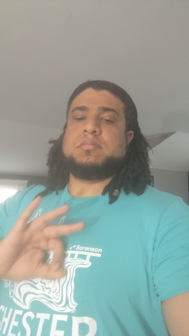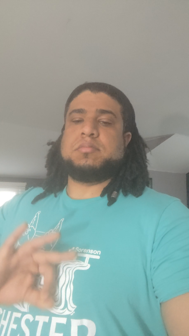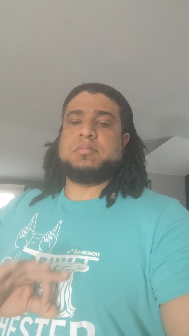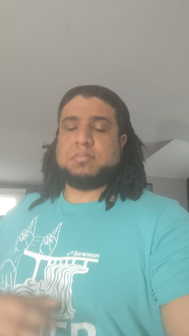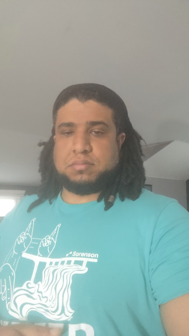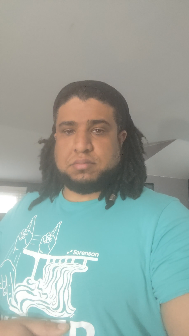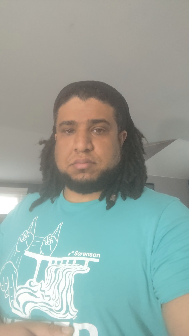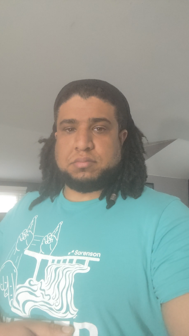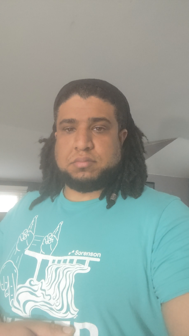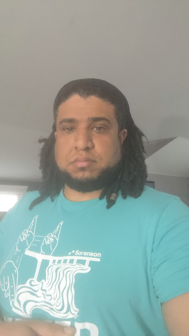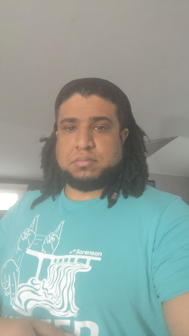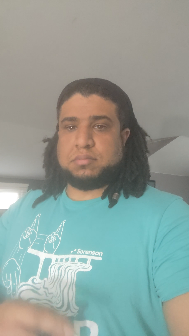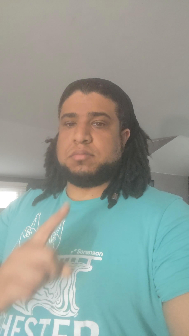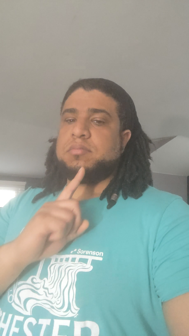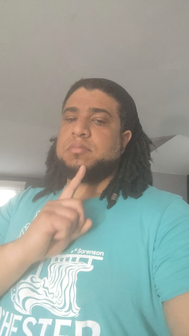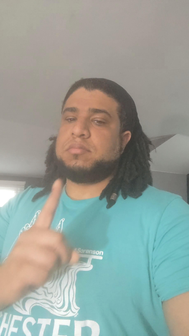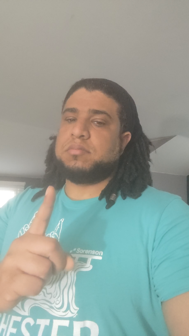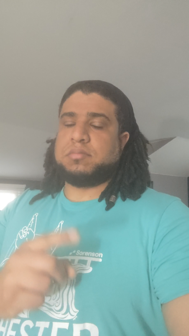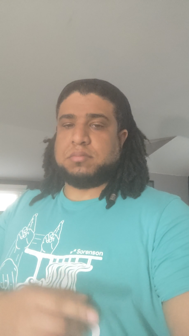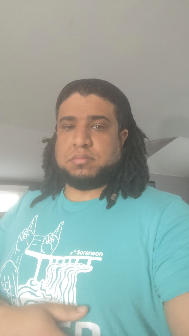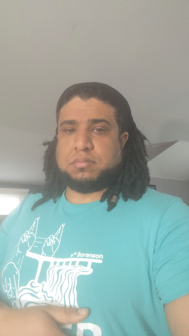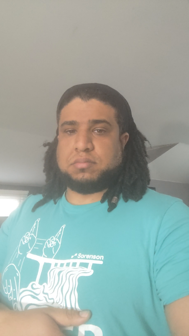is